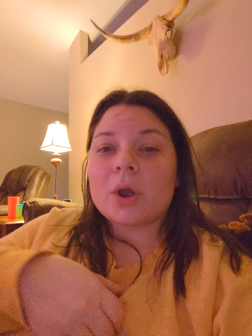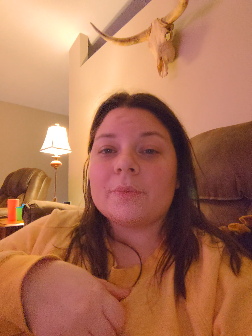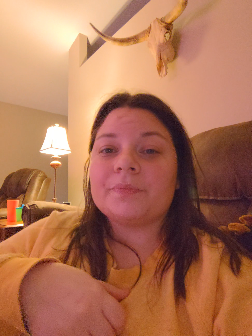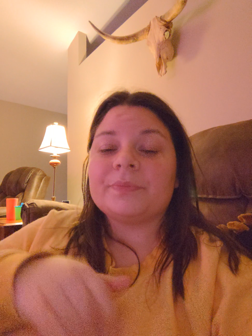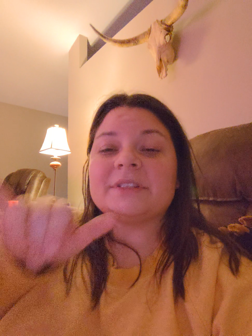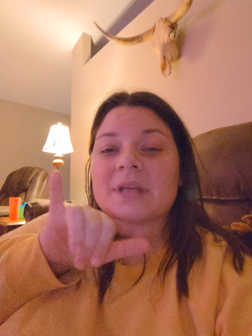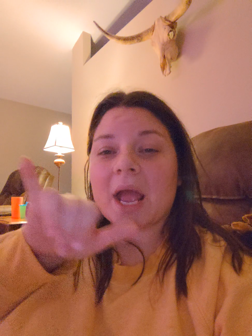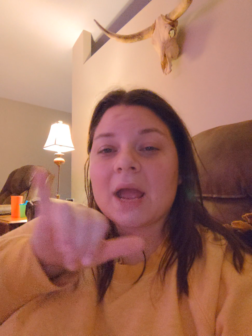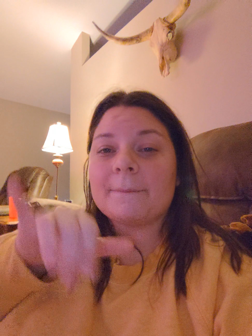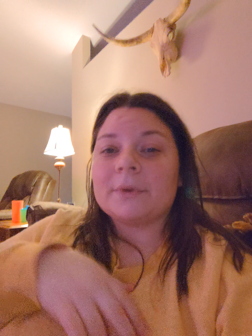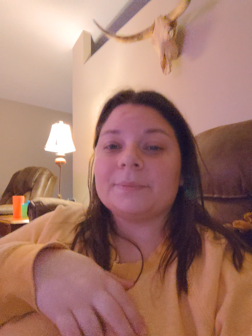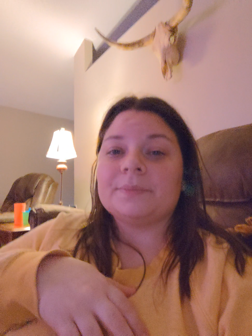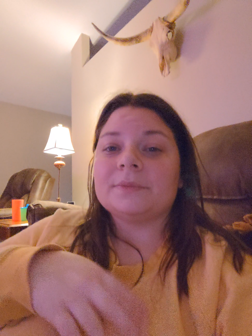same